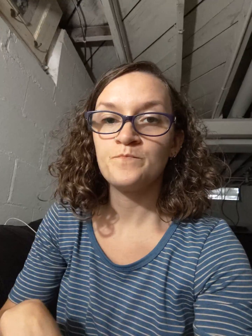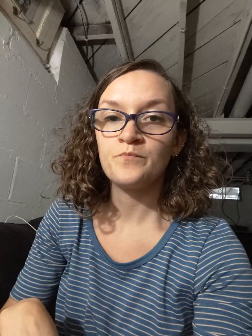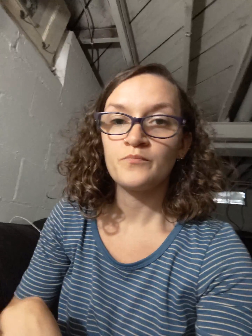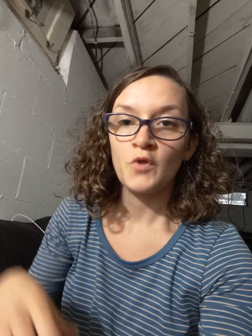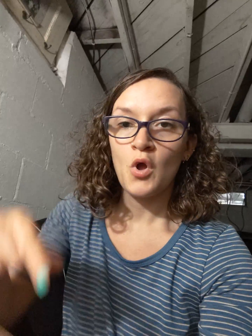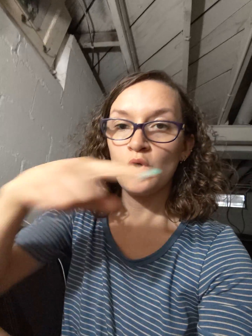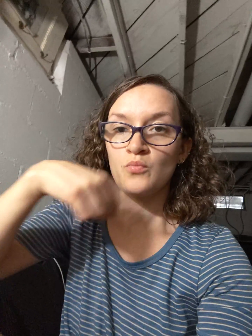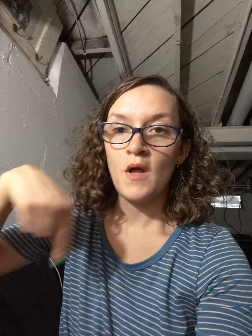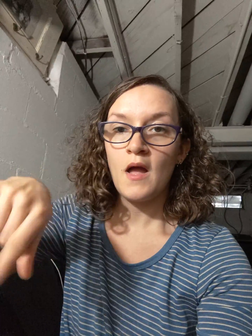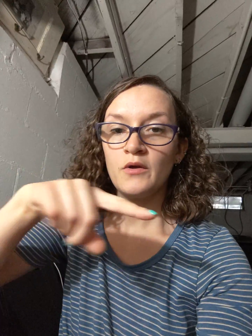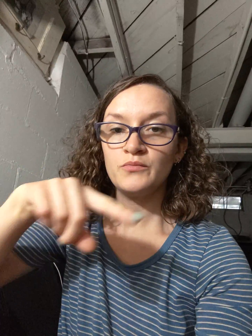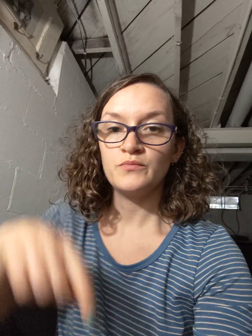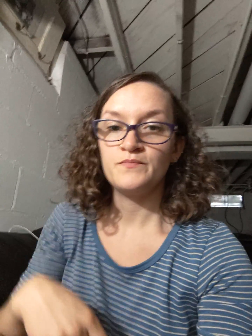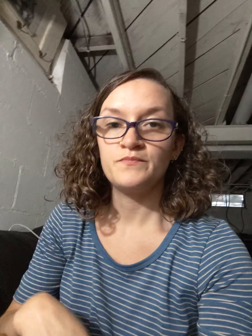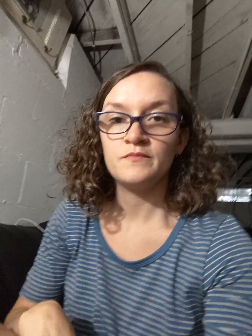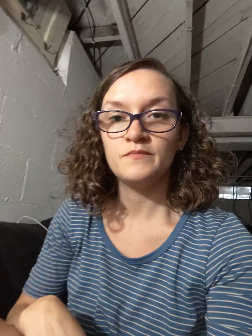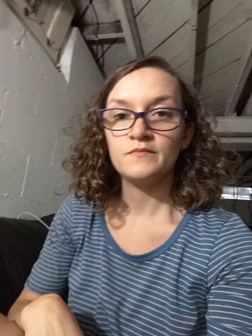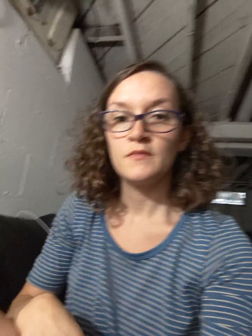around